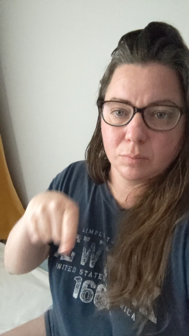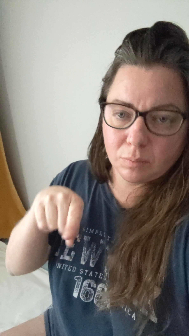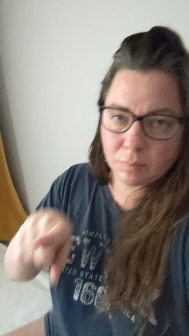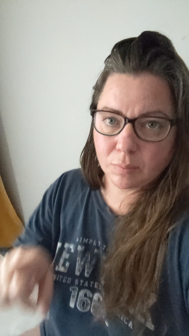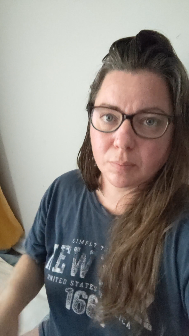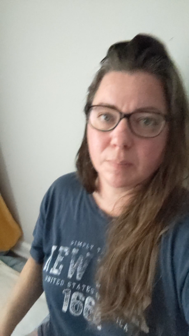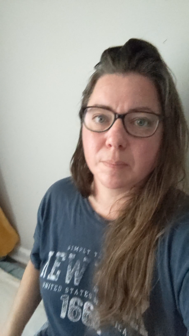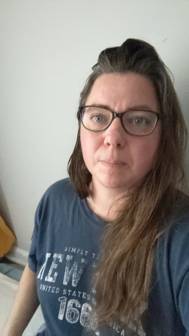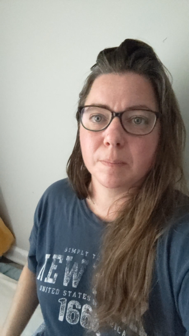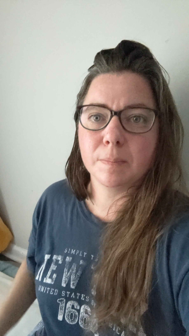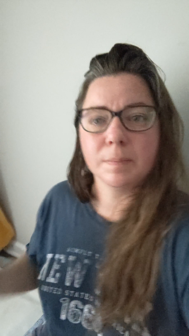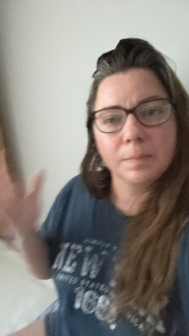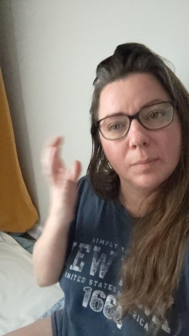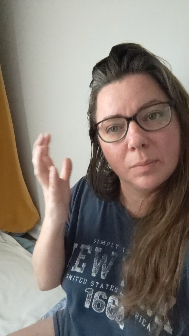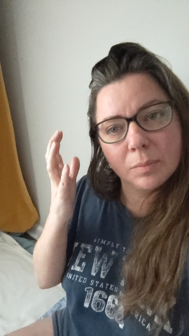pillow